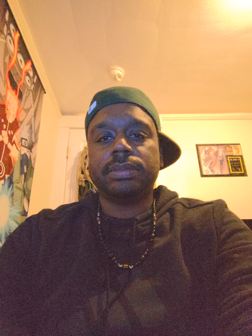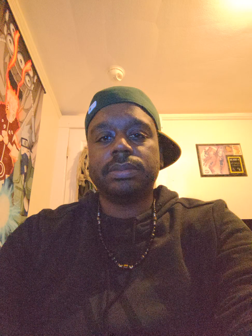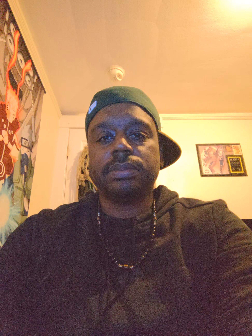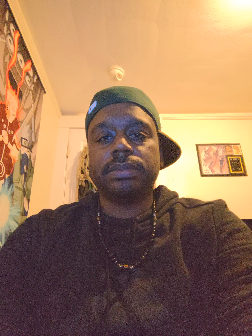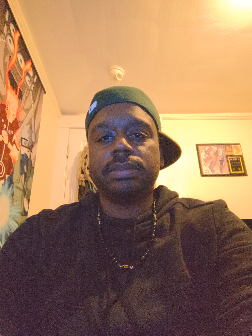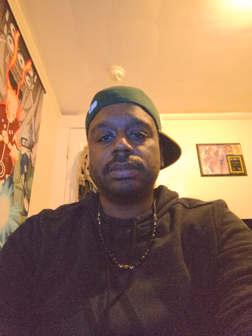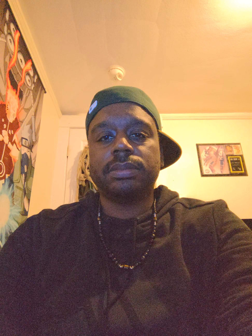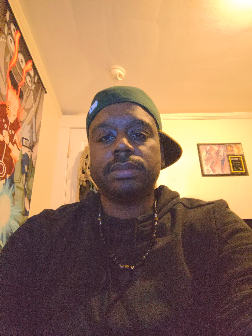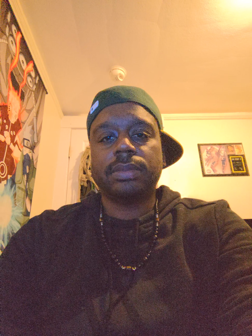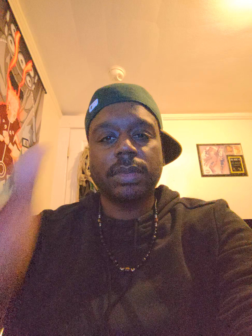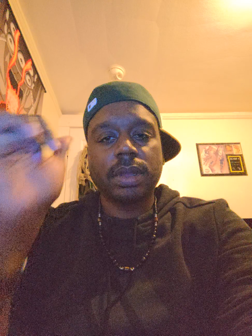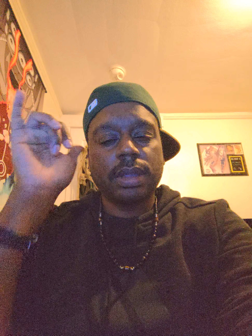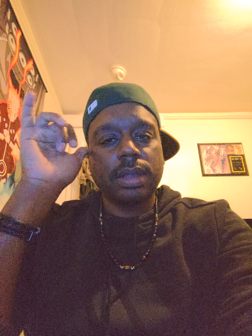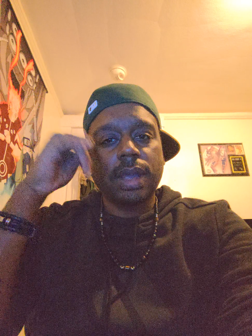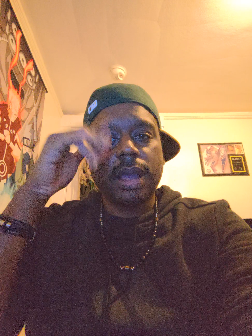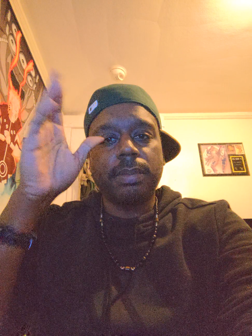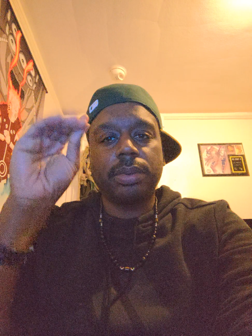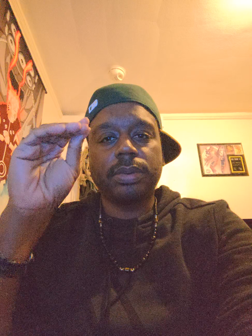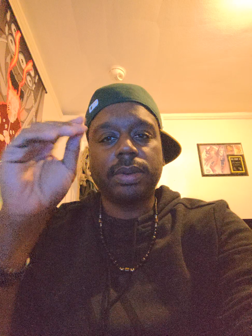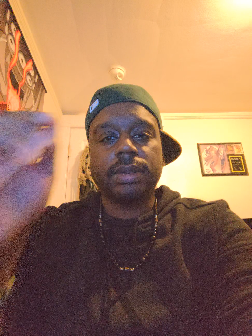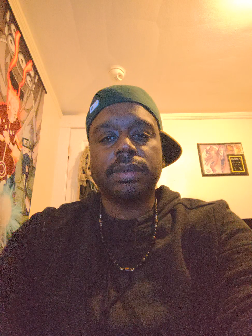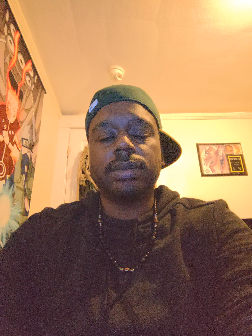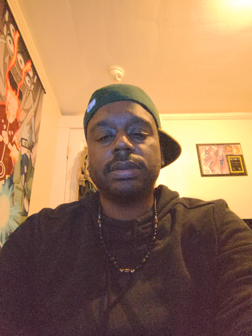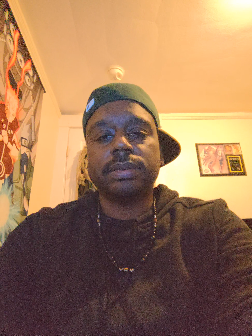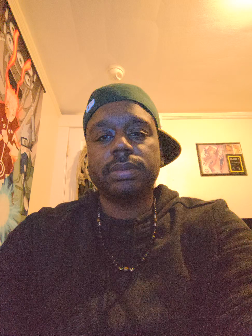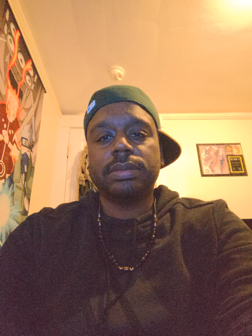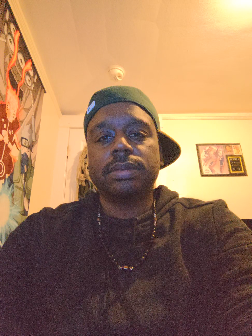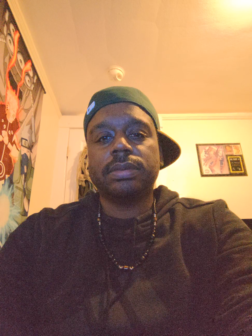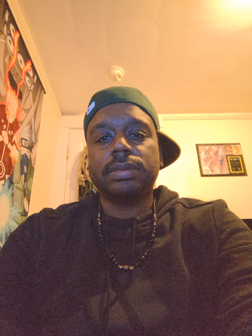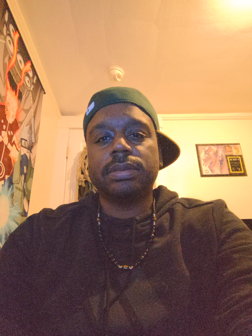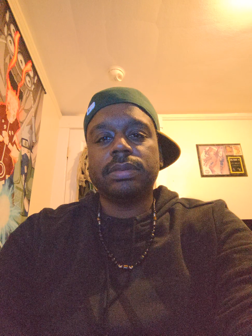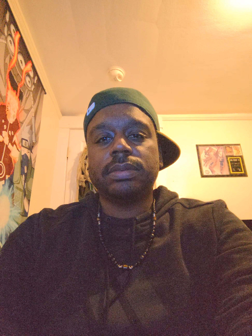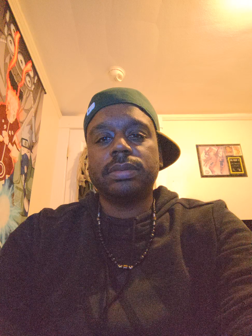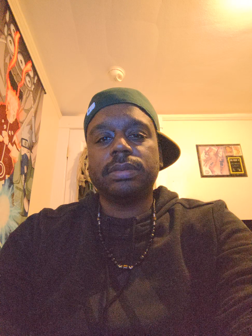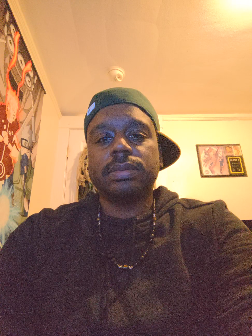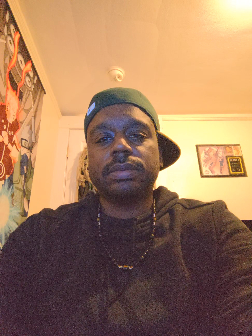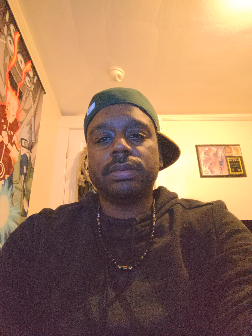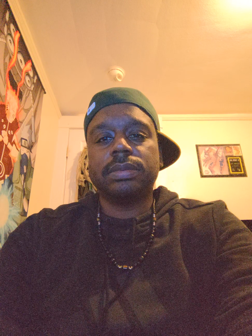cowboy